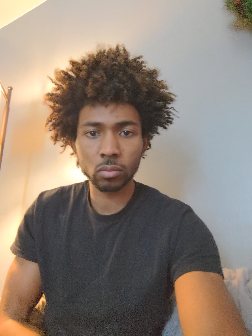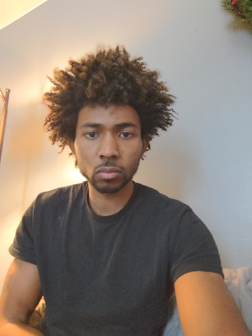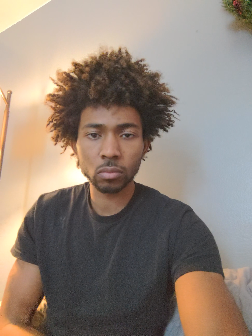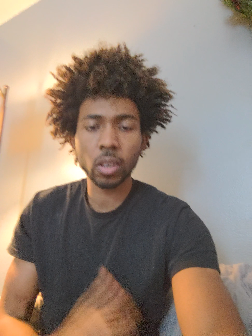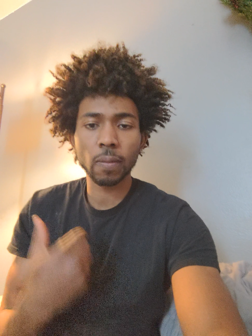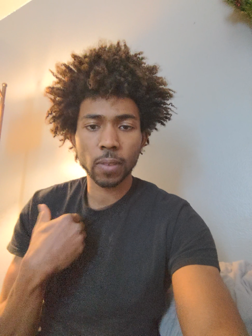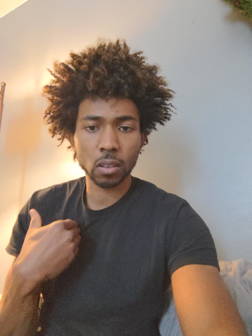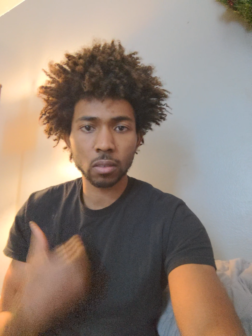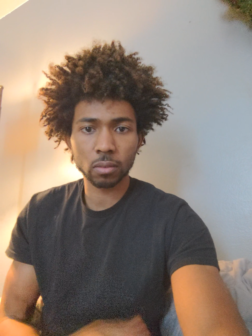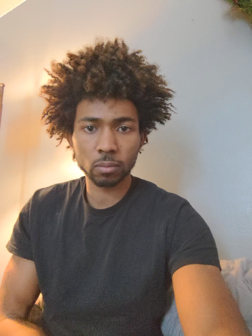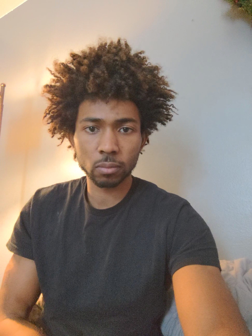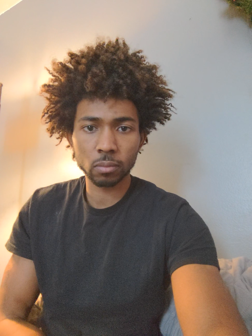have